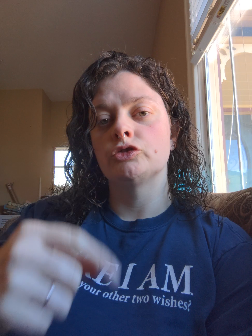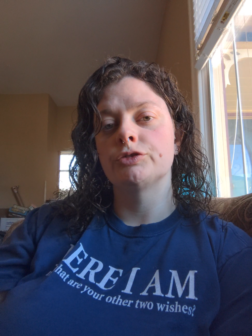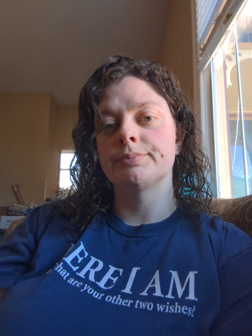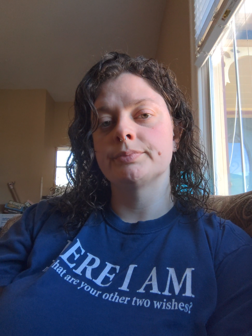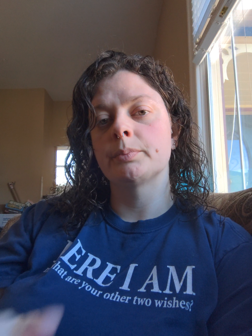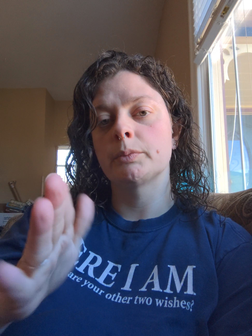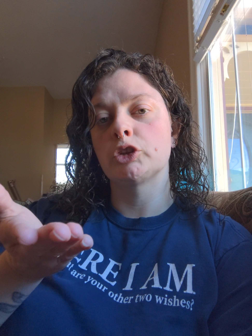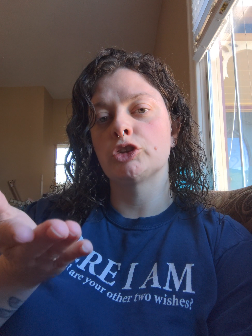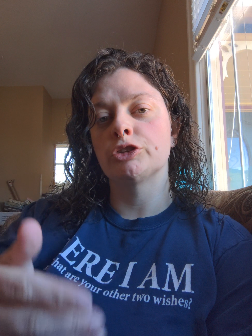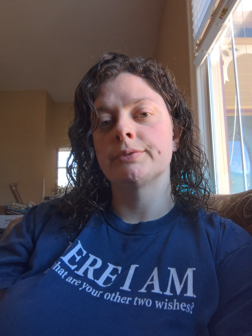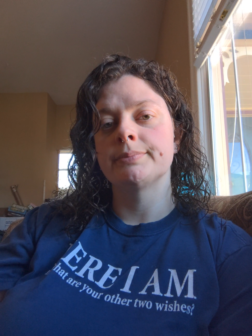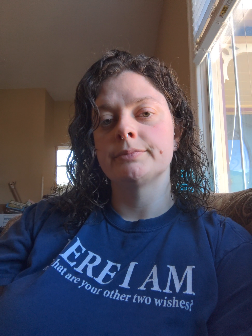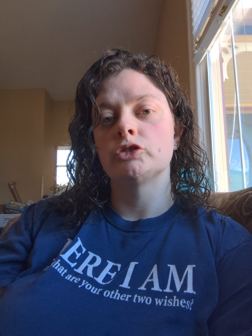book